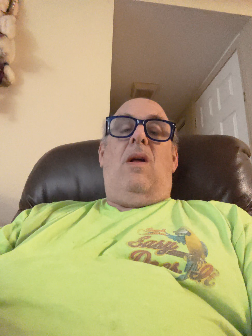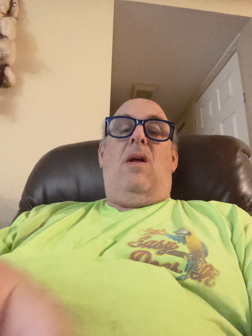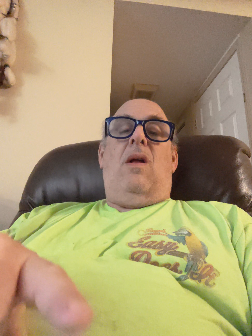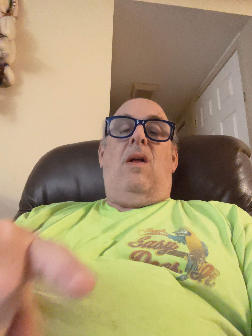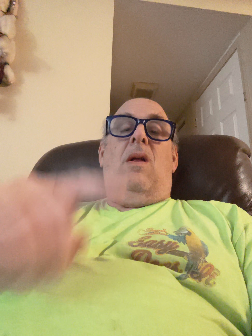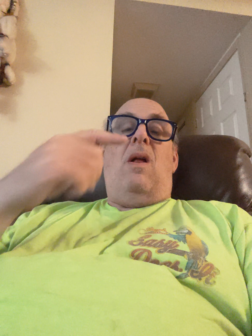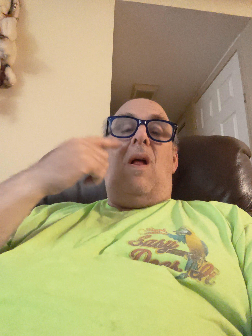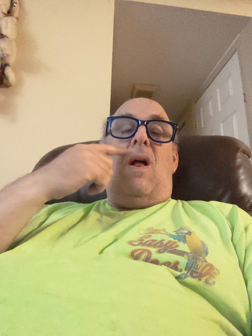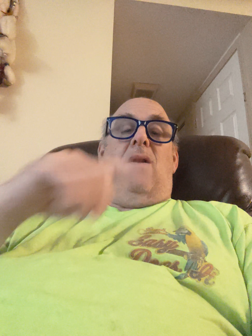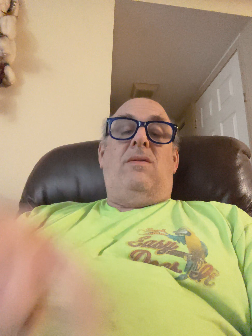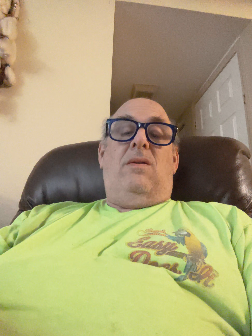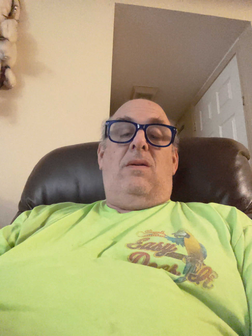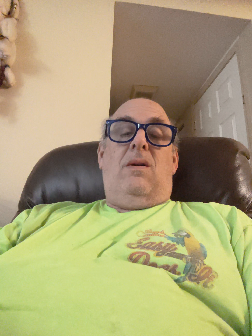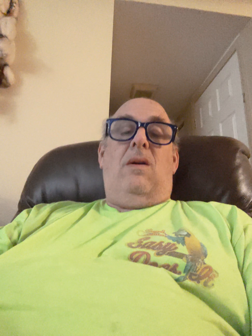eye